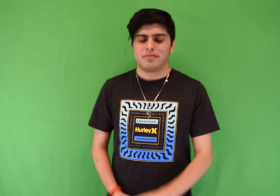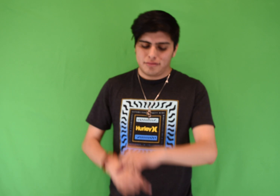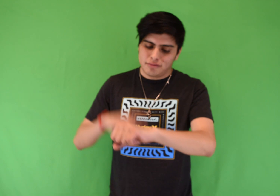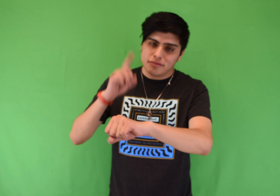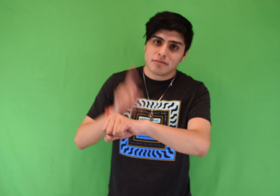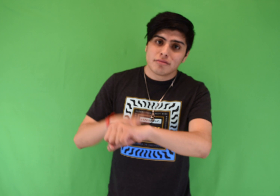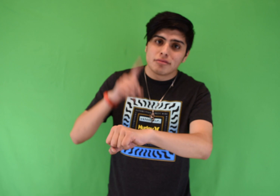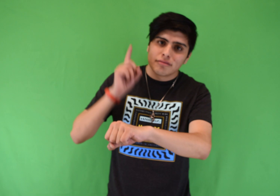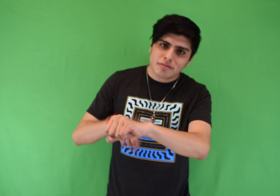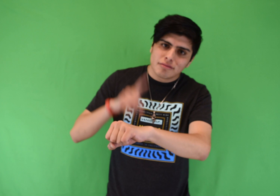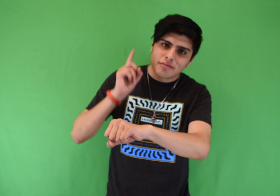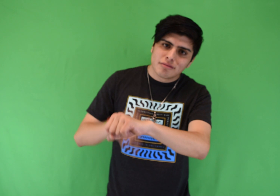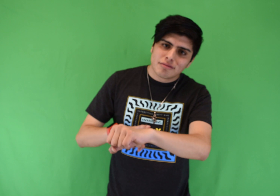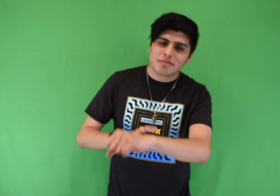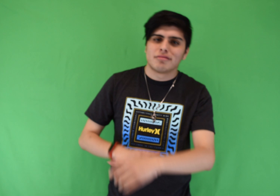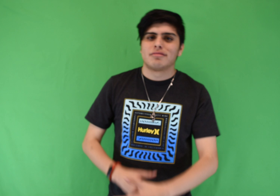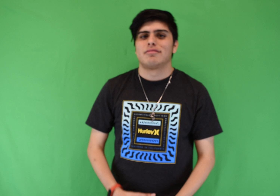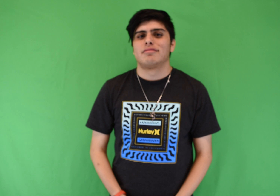enfermo